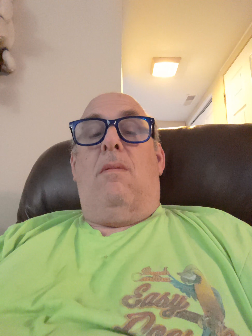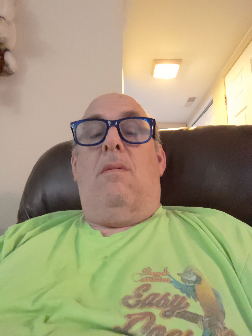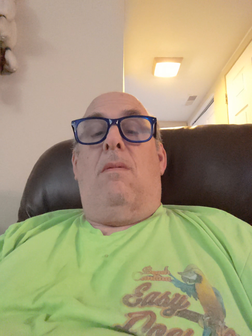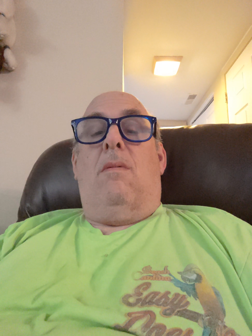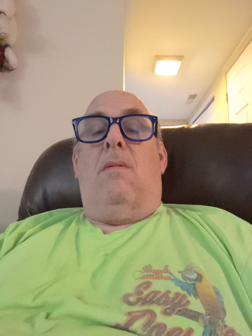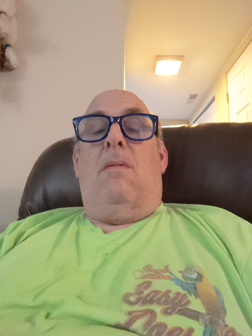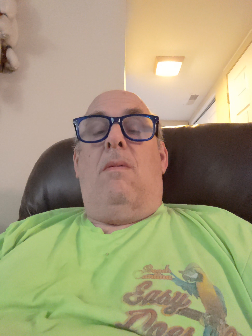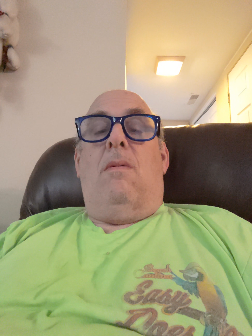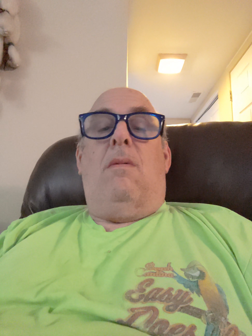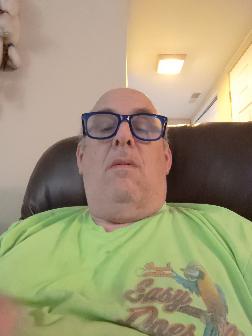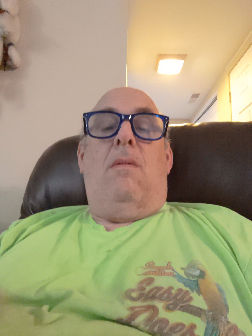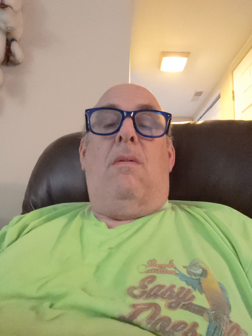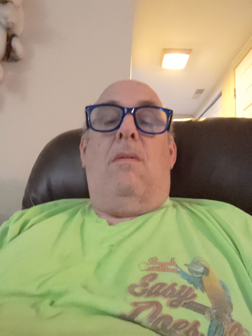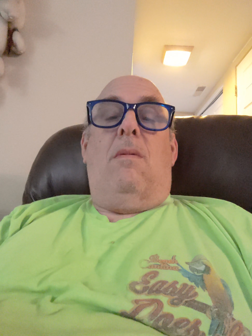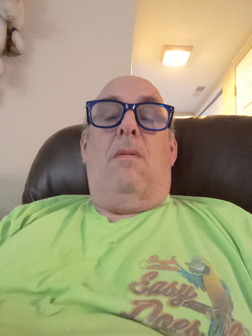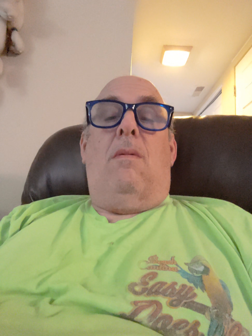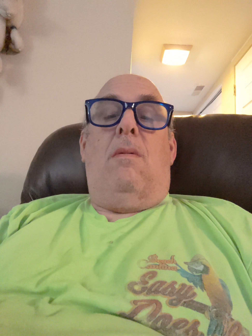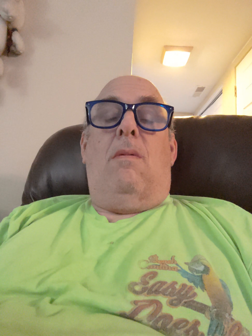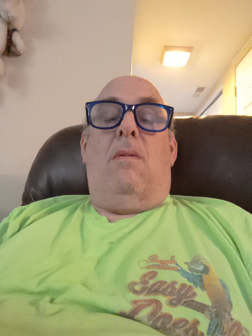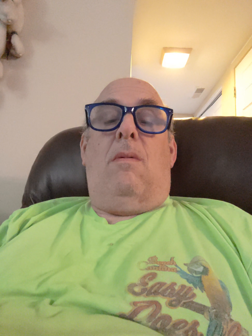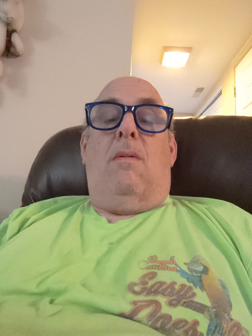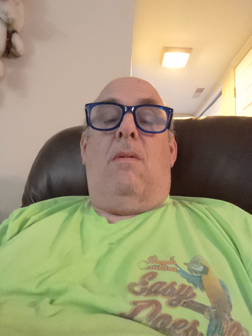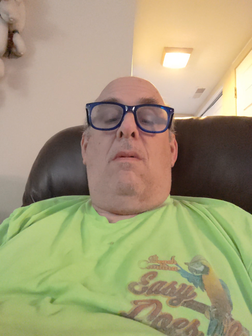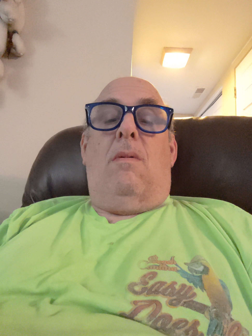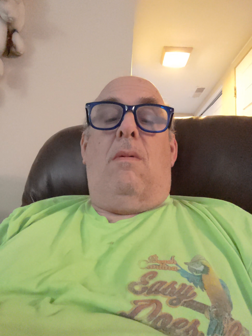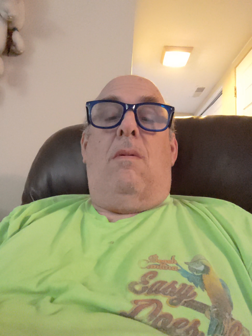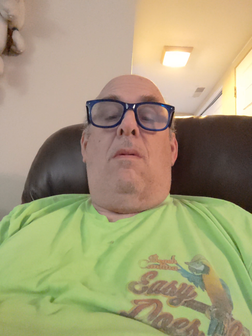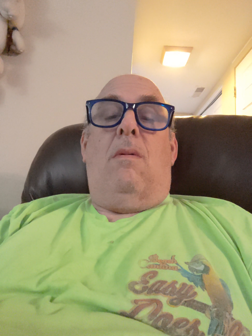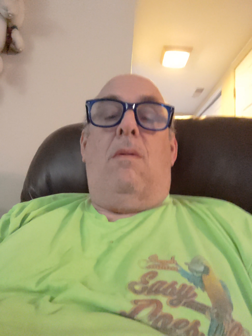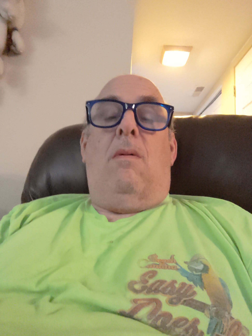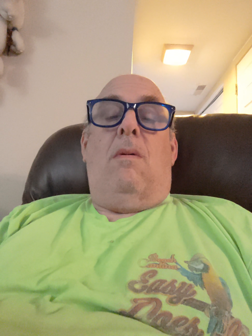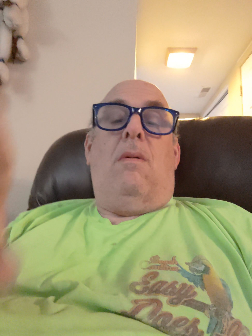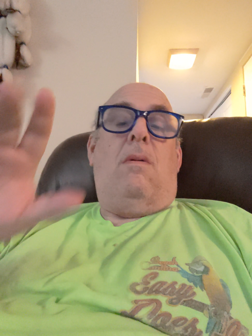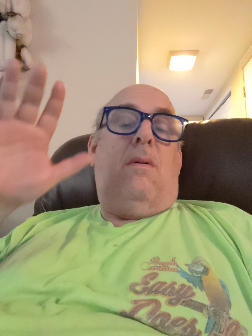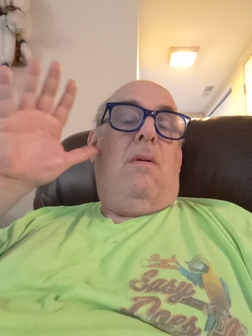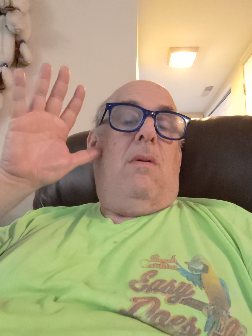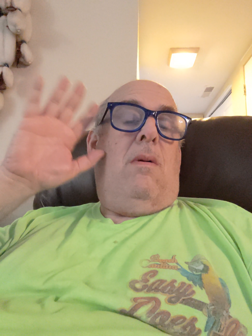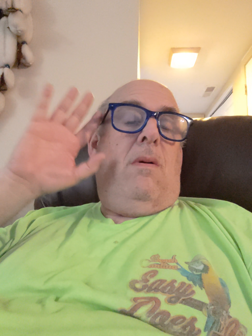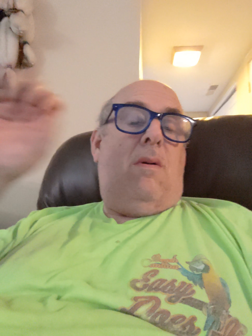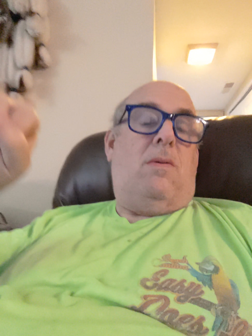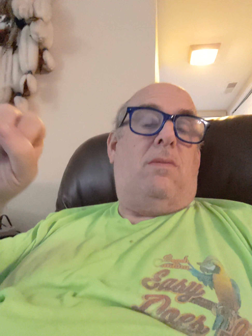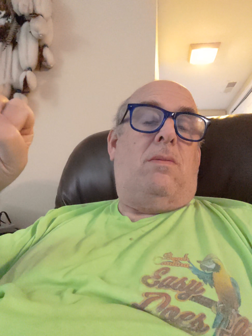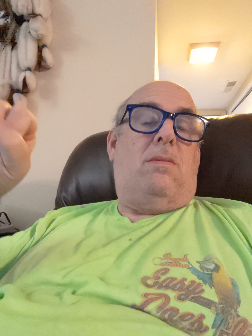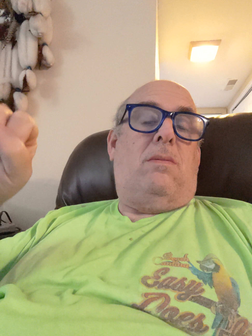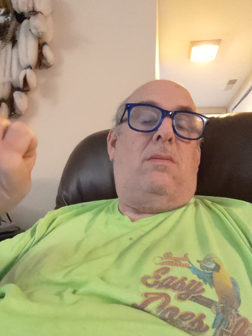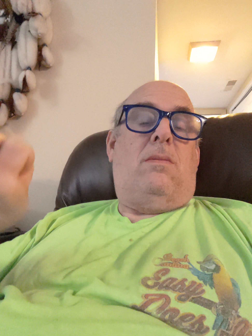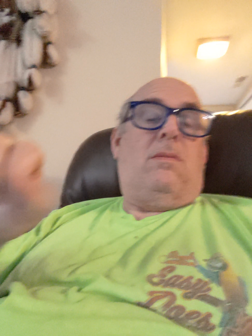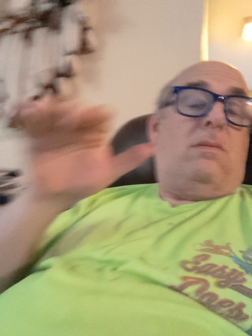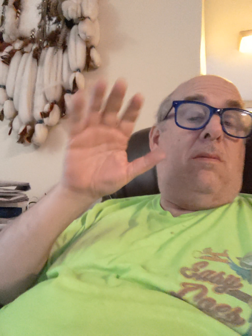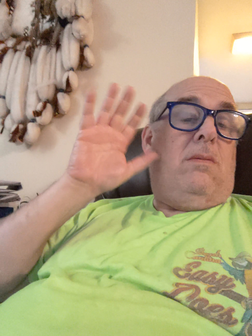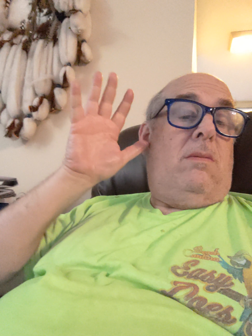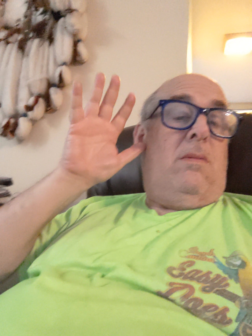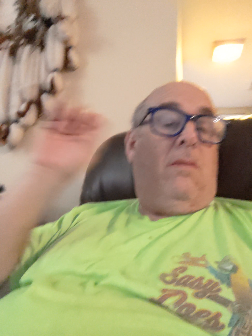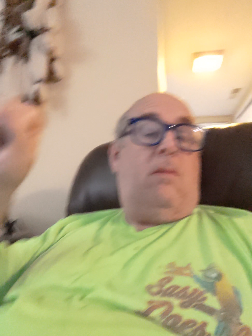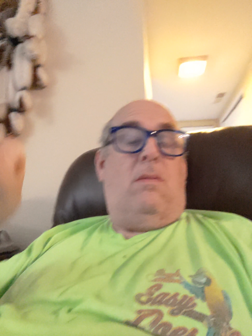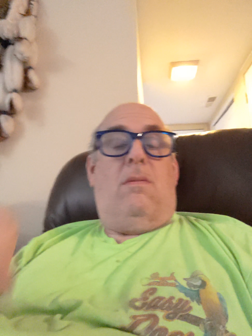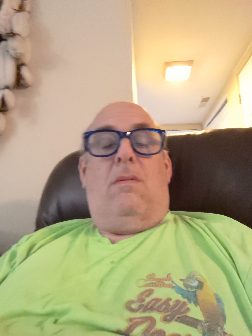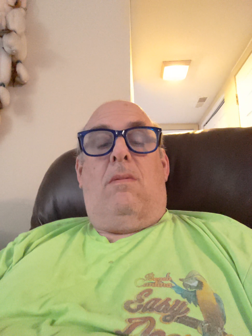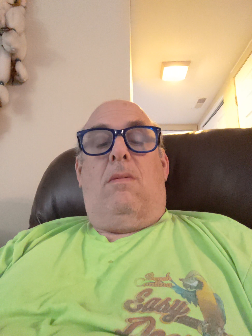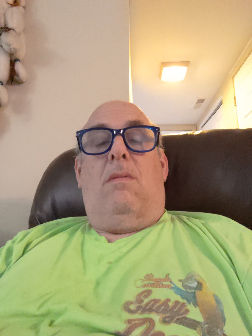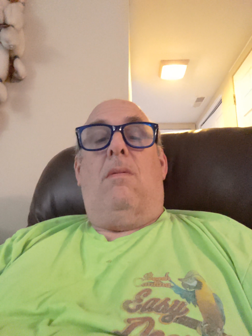loud